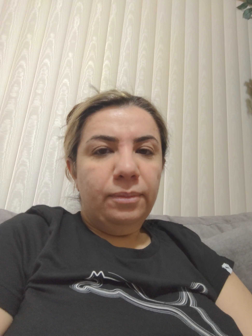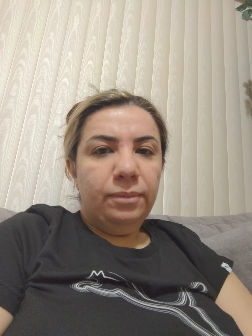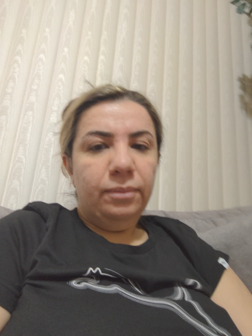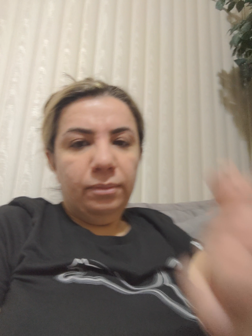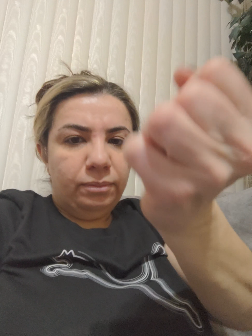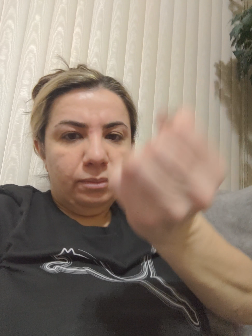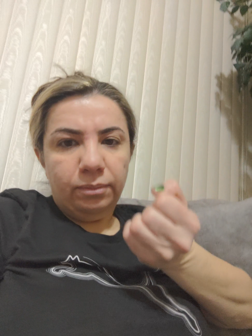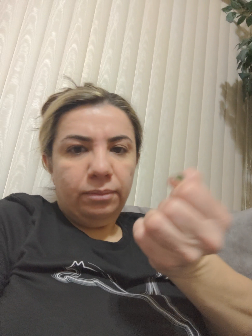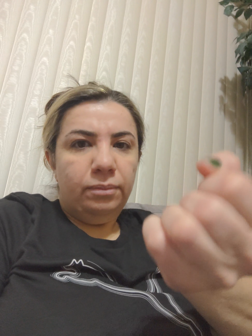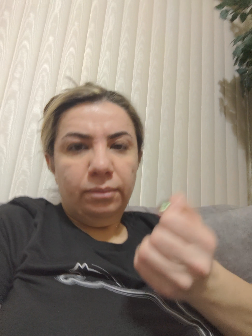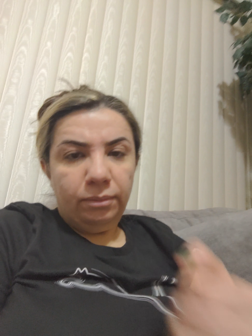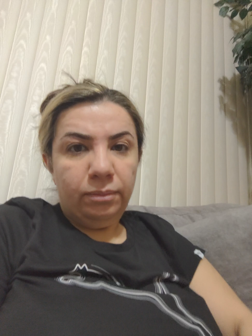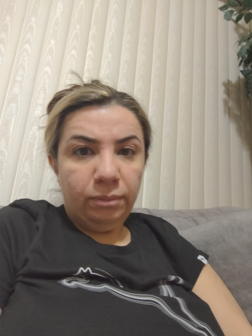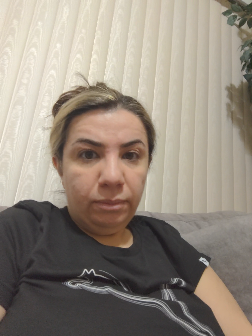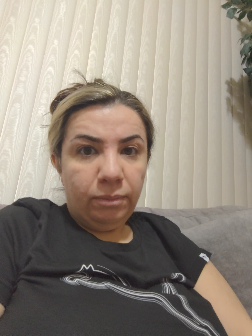drawer